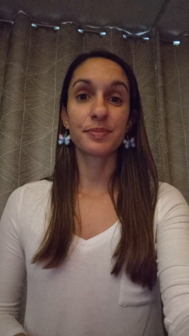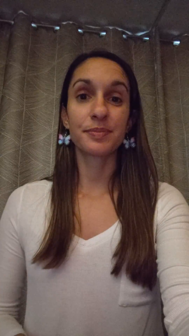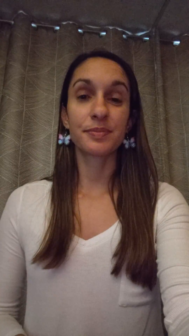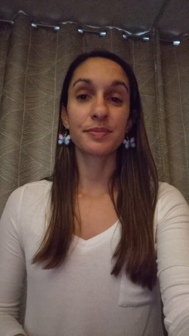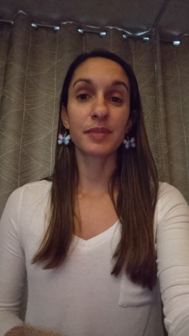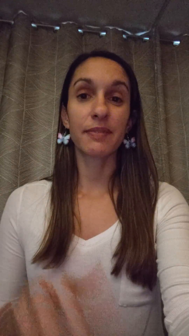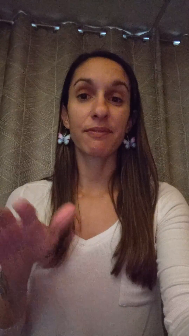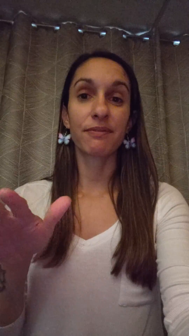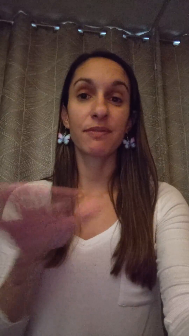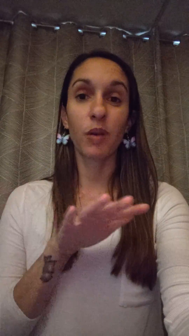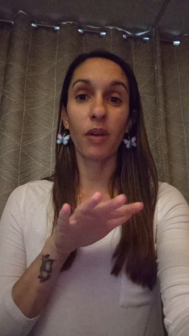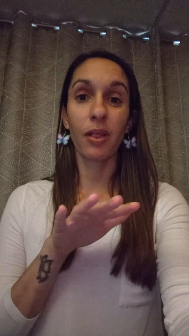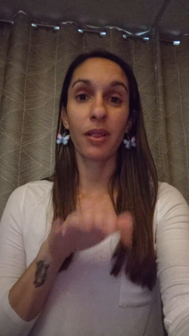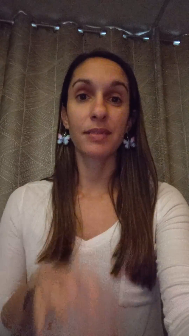full